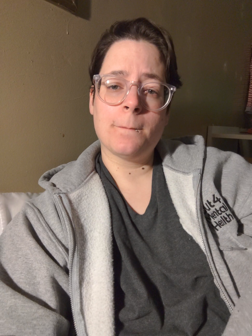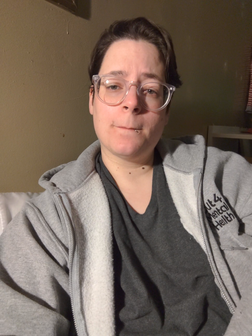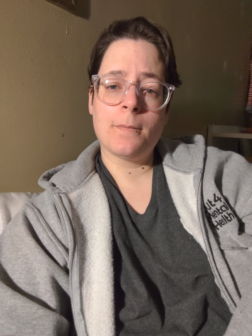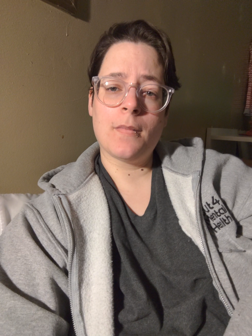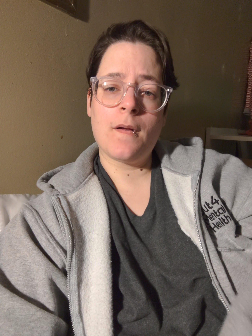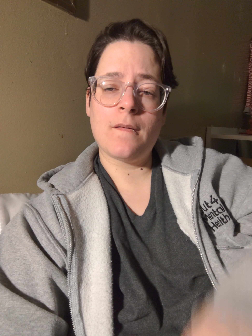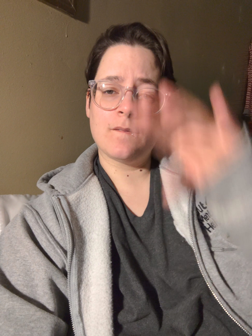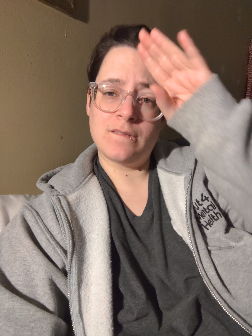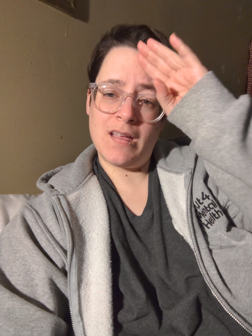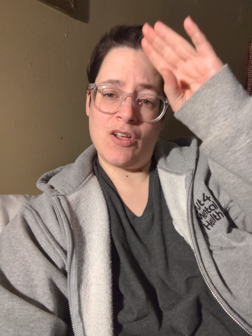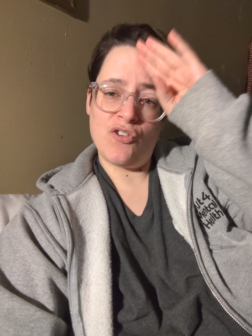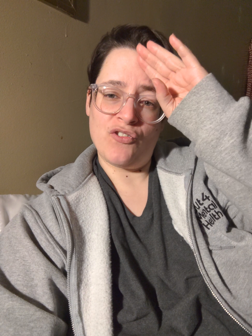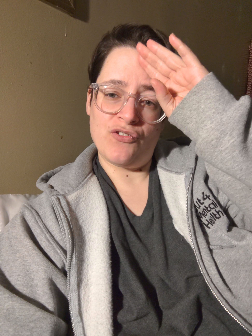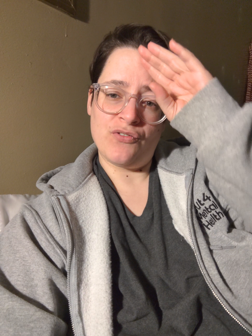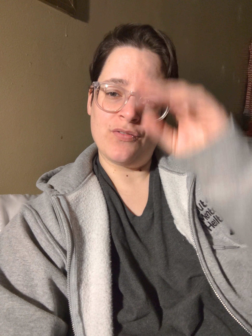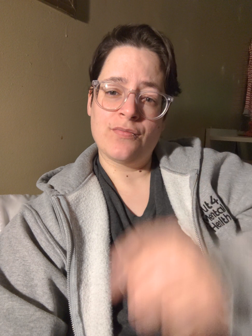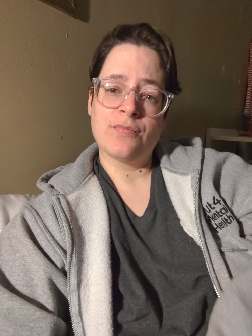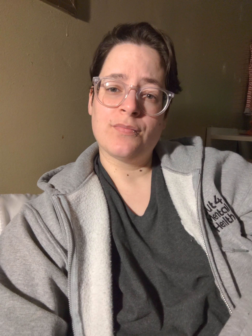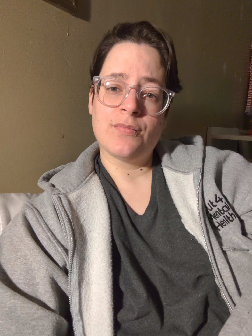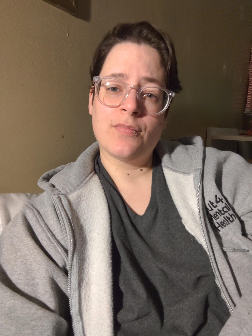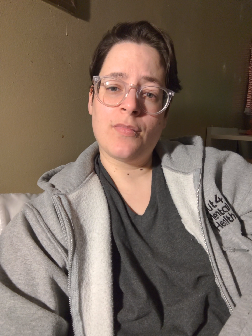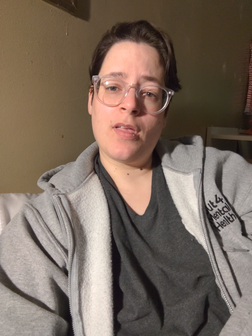fireman